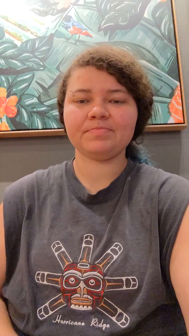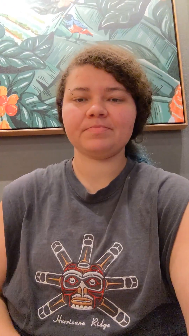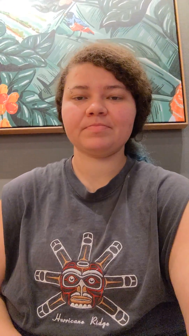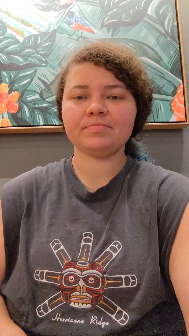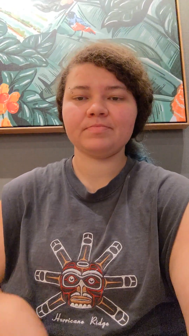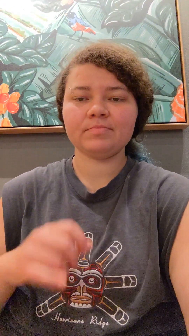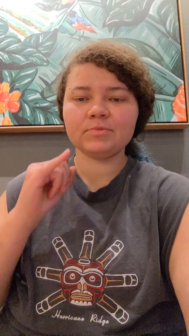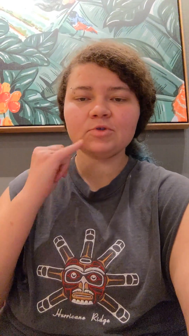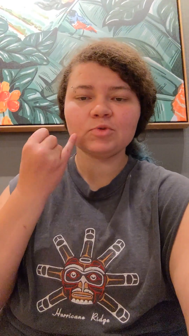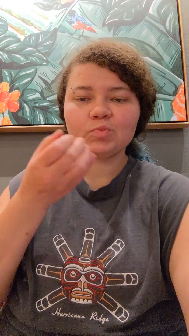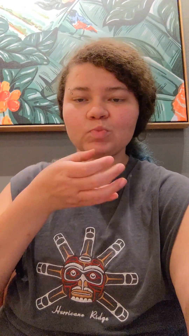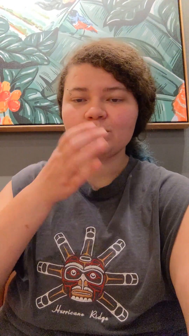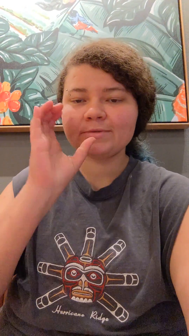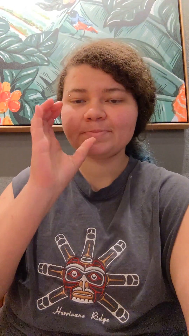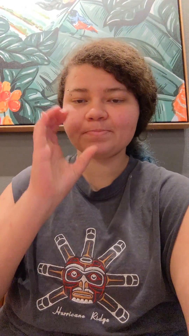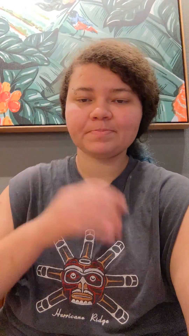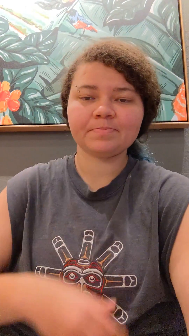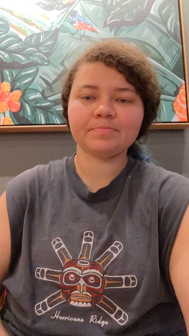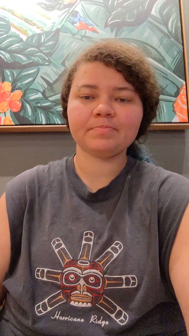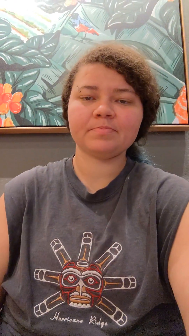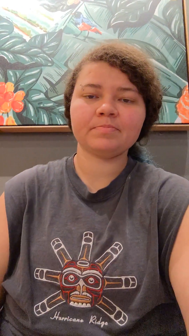juice